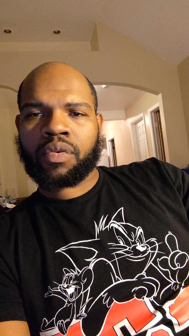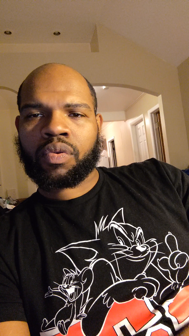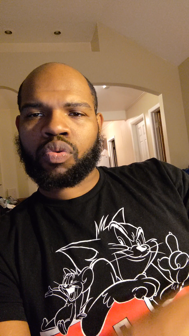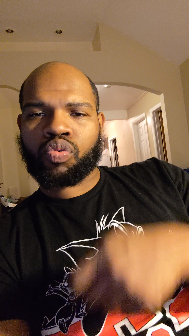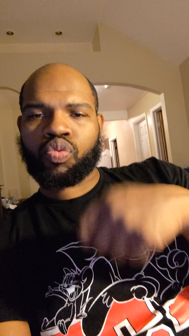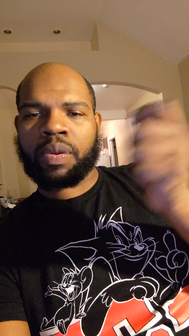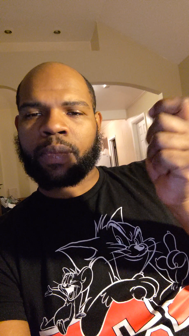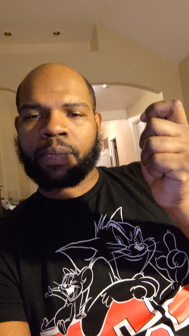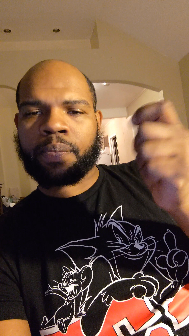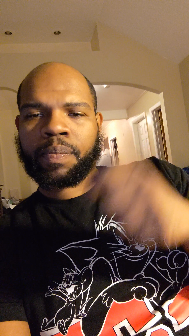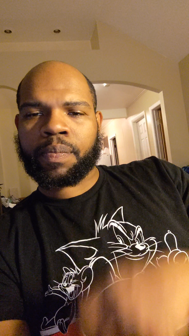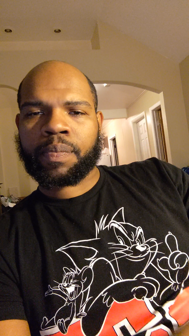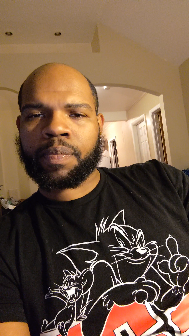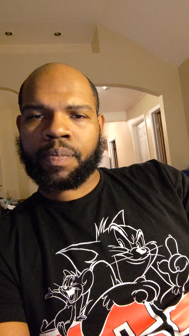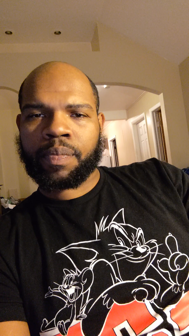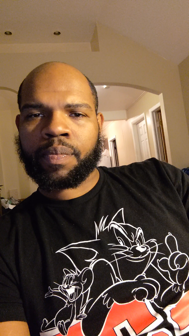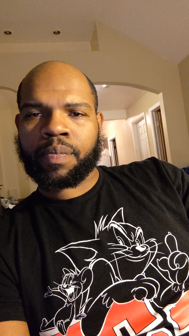rip